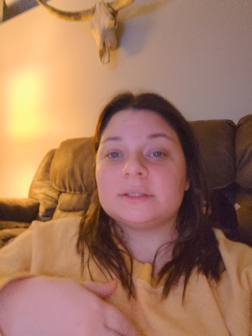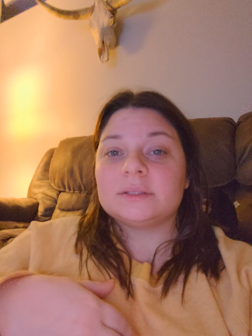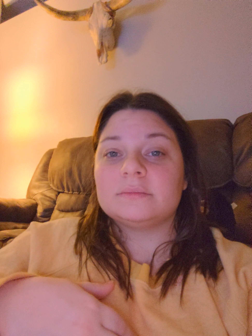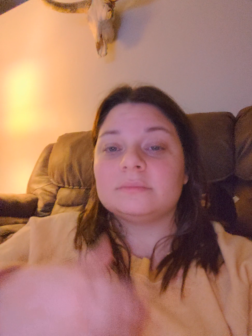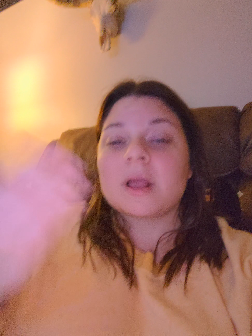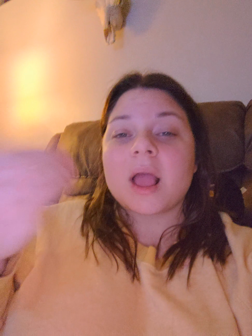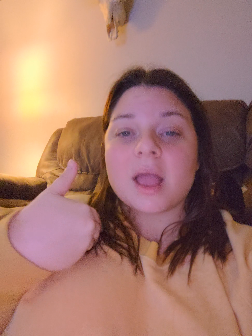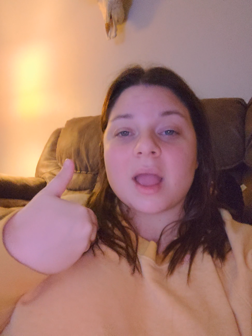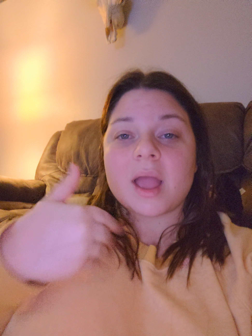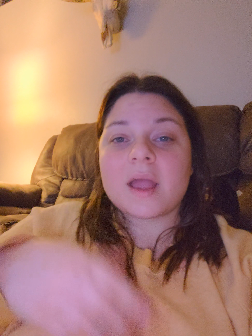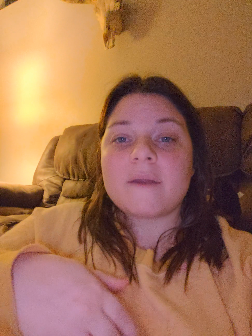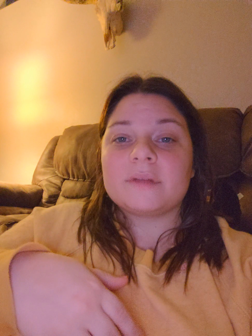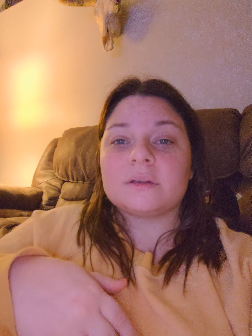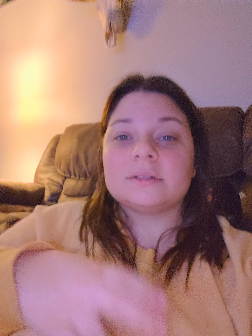have